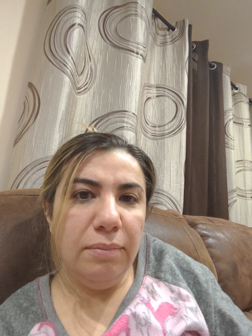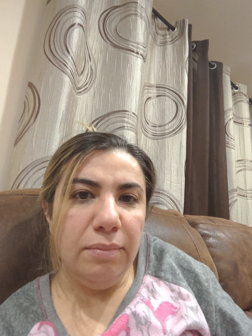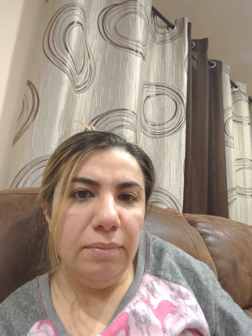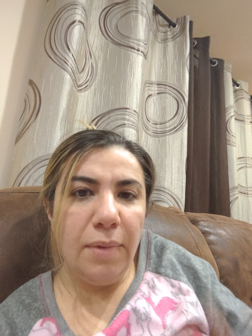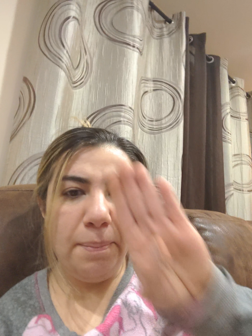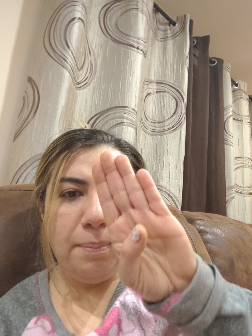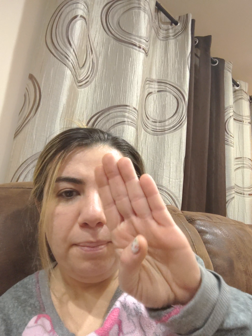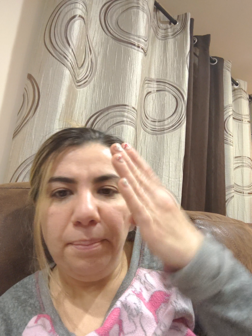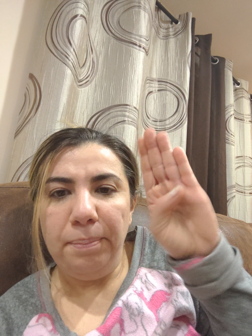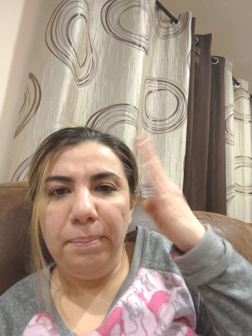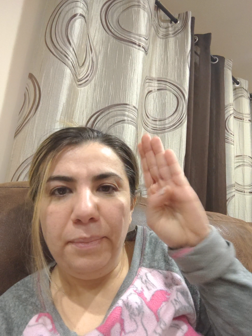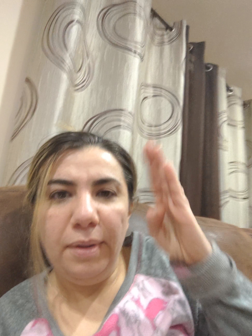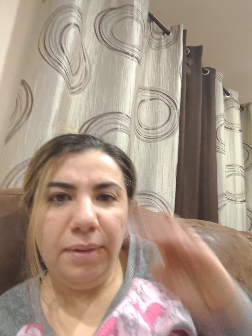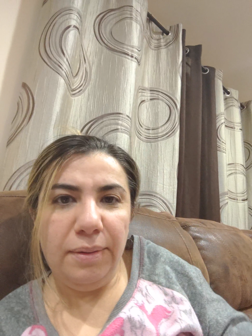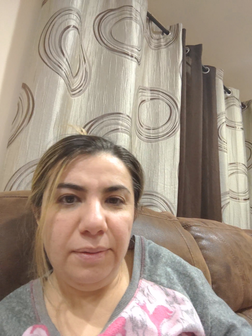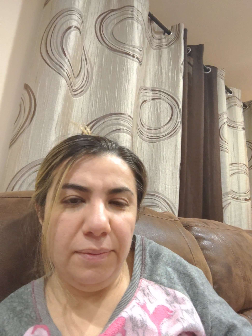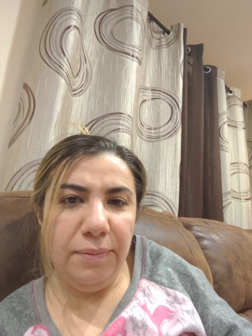blue